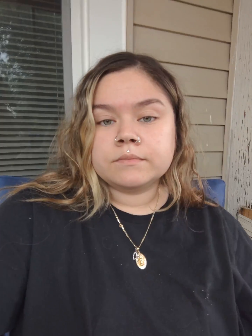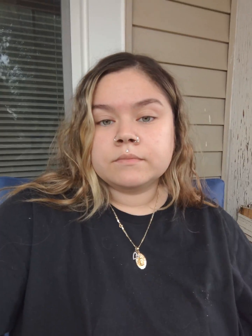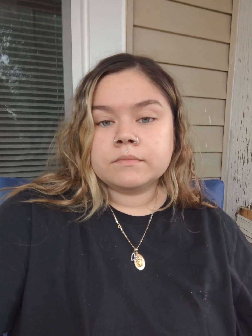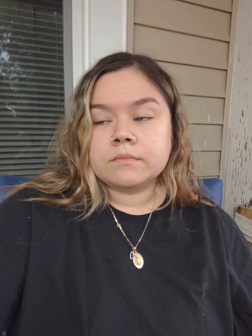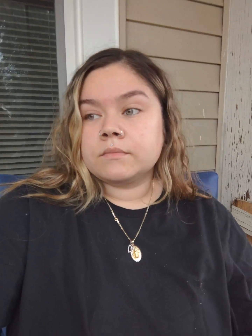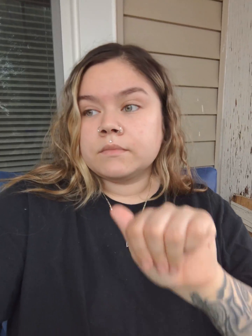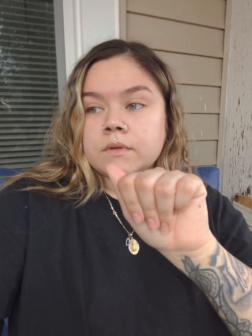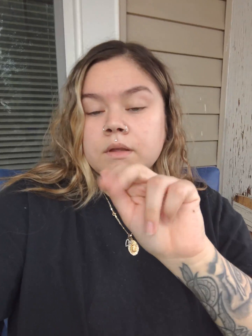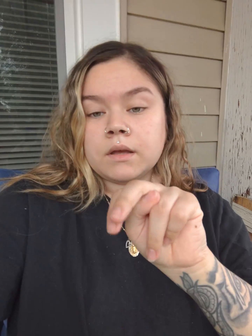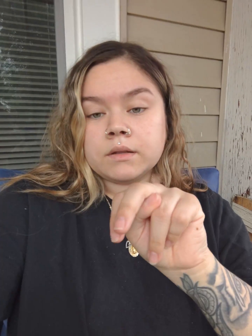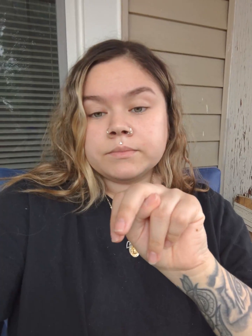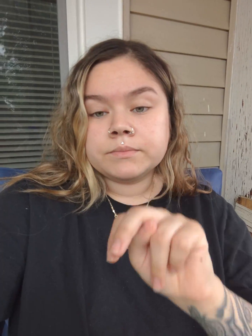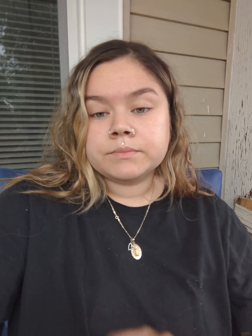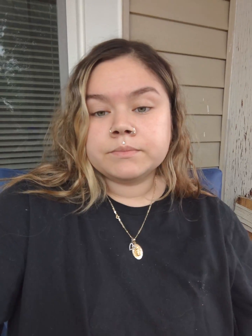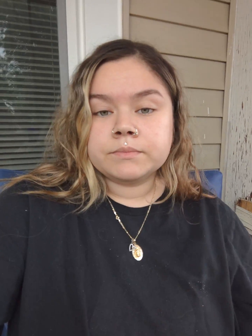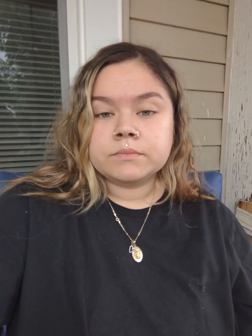an